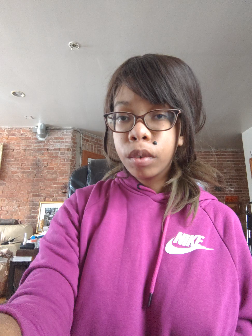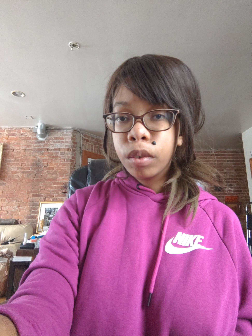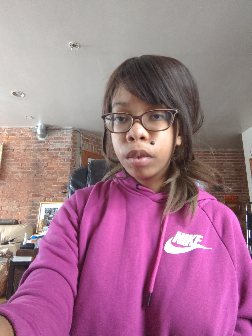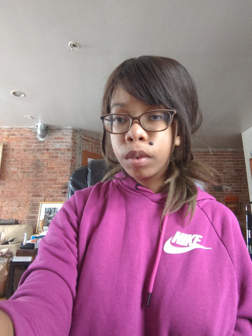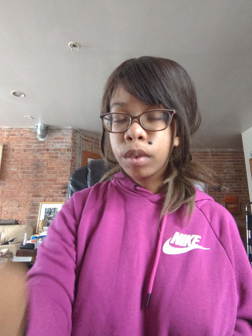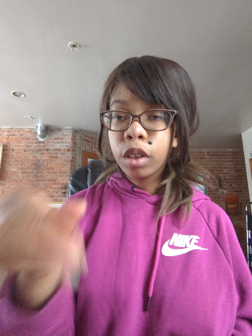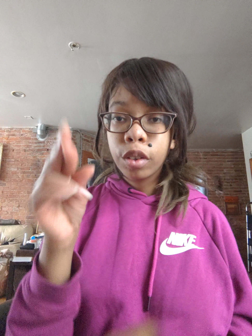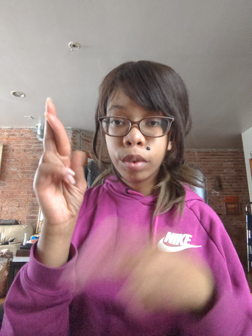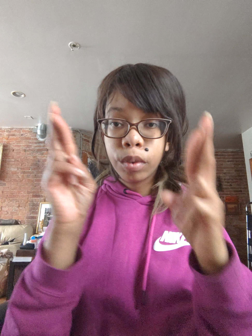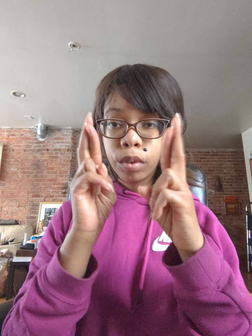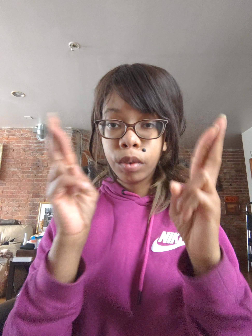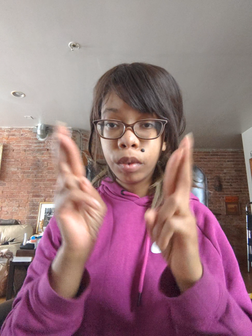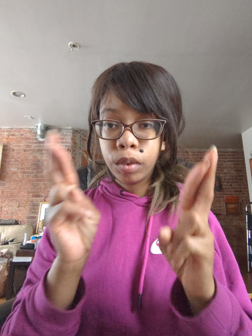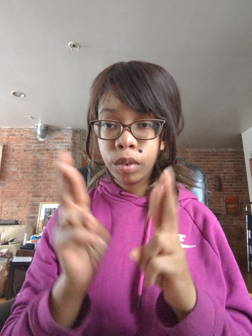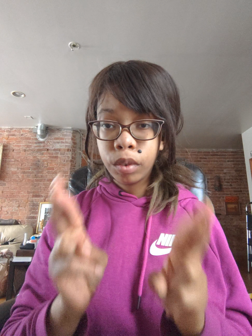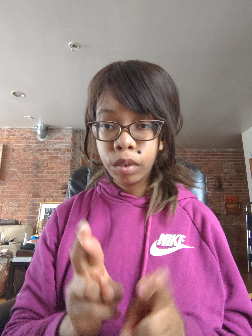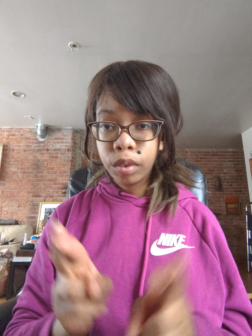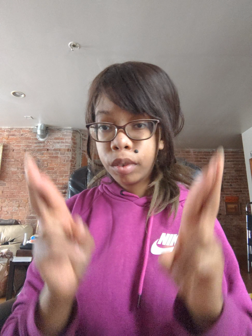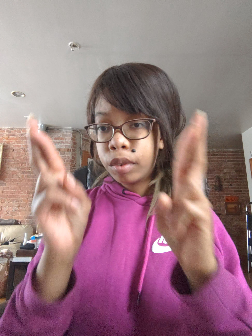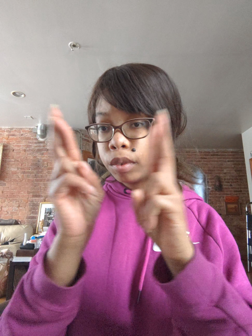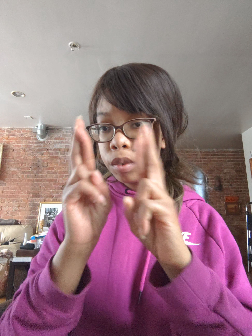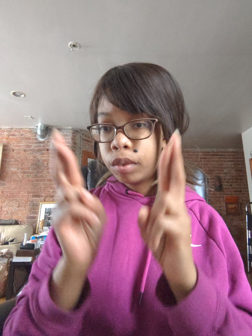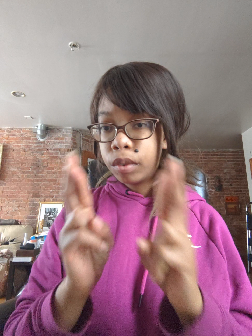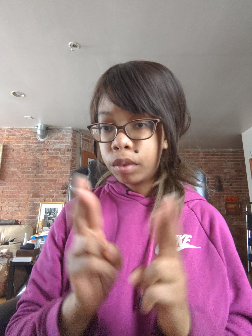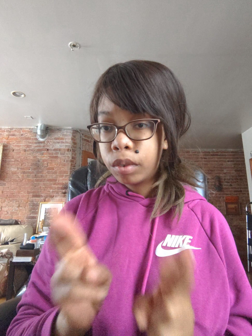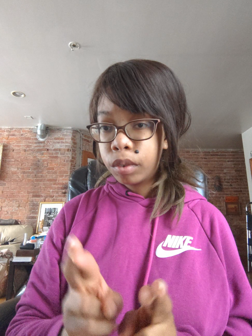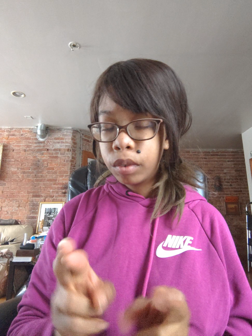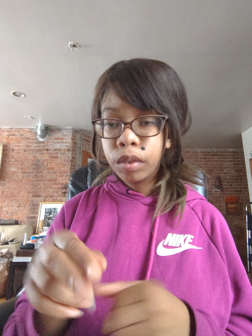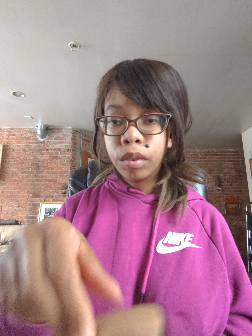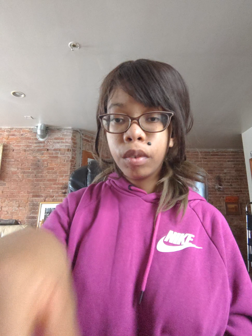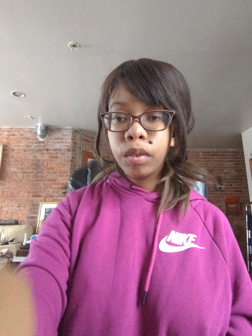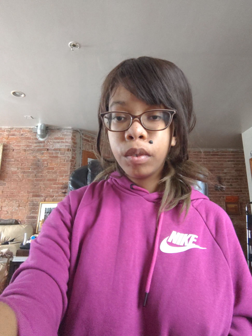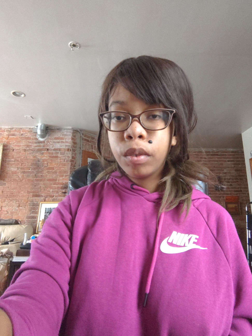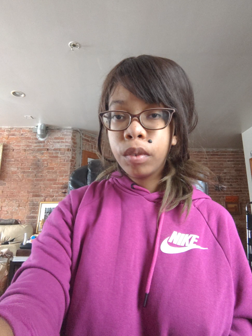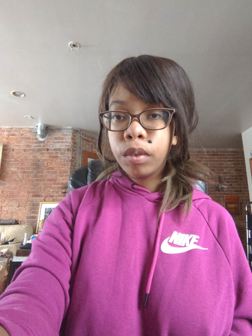refrigerator